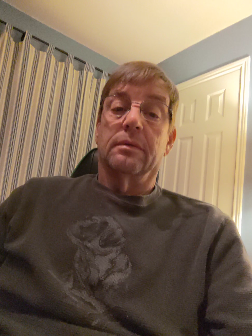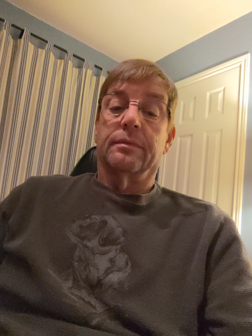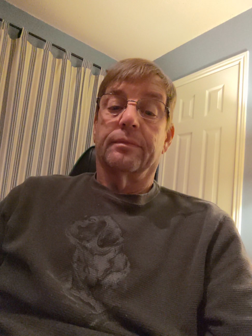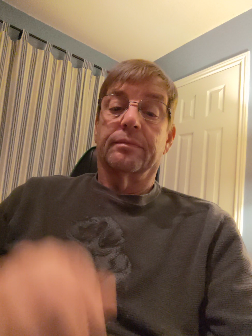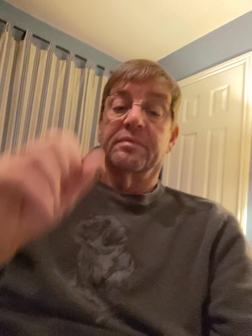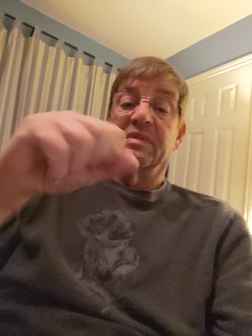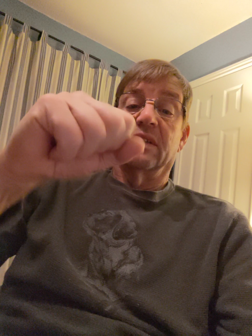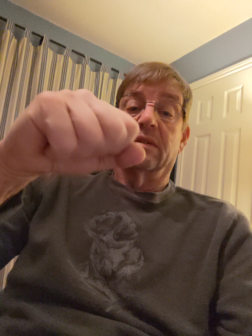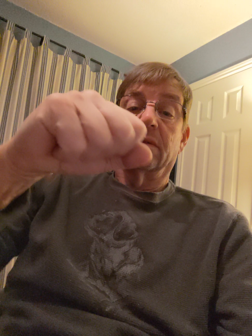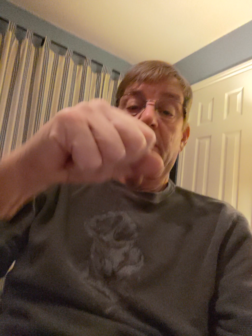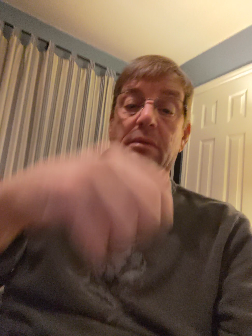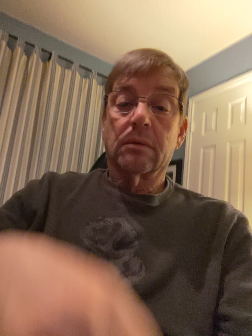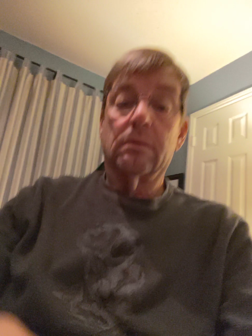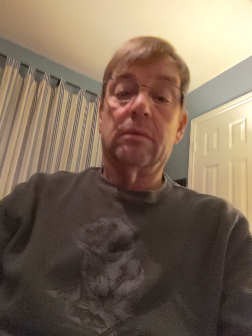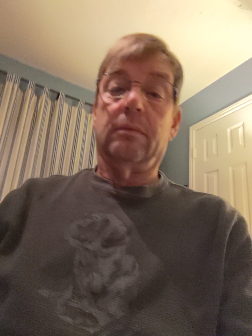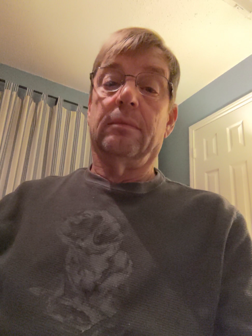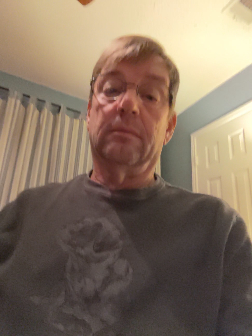yes